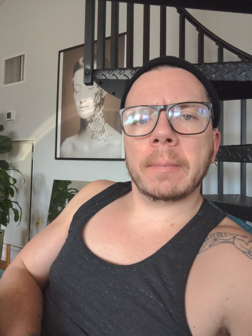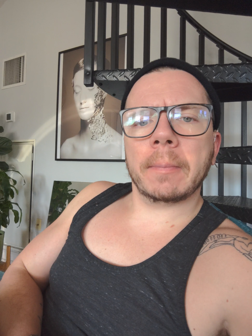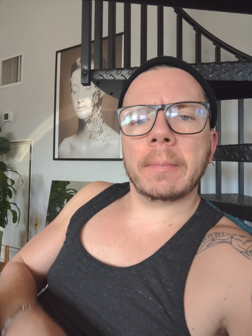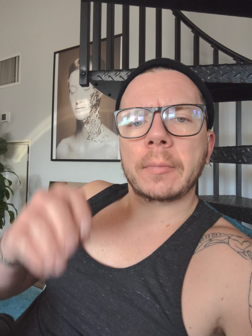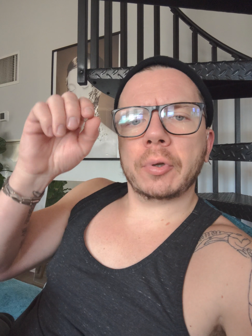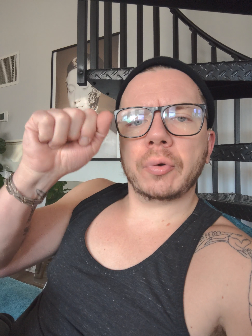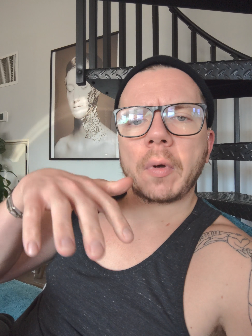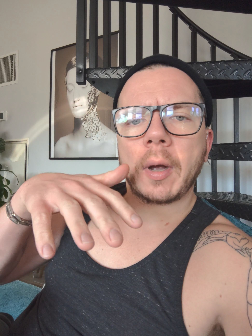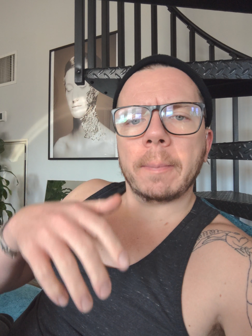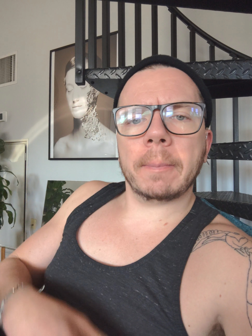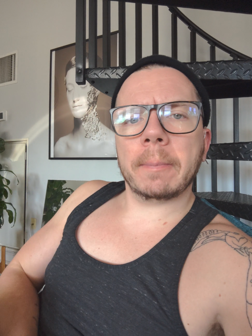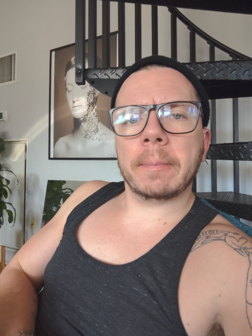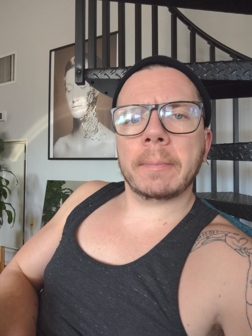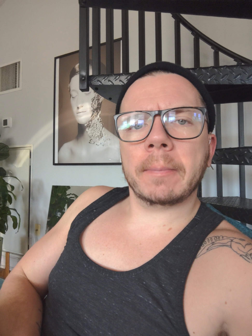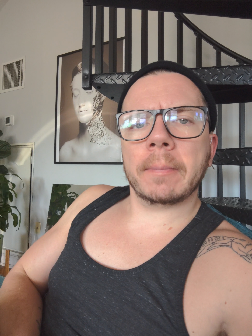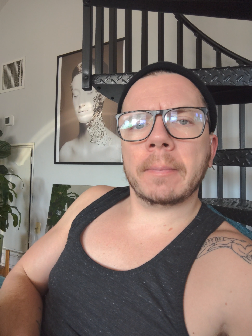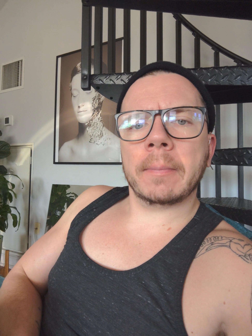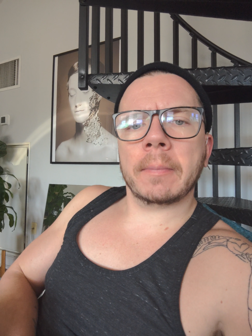drop